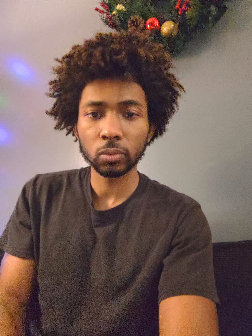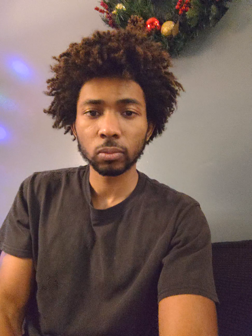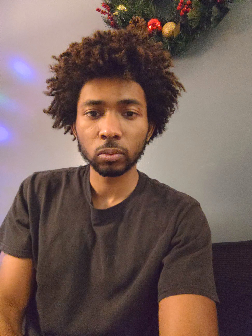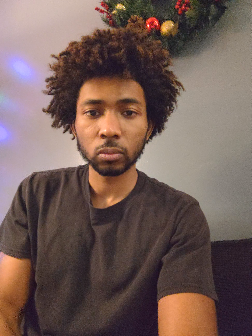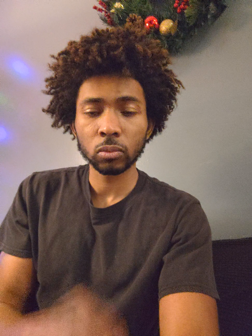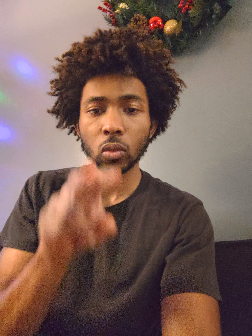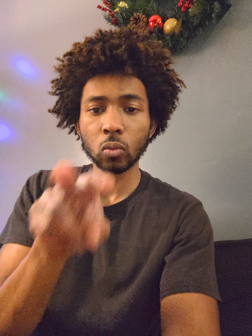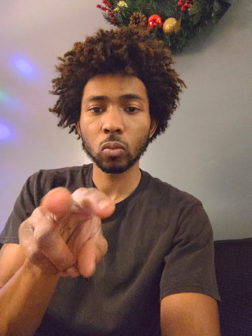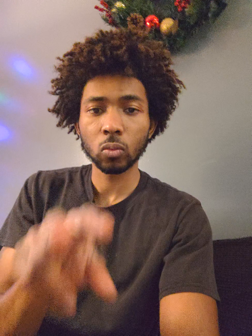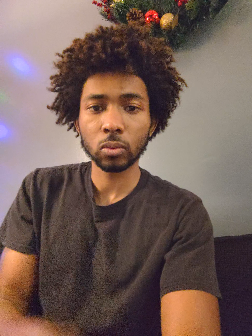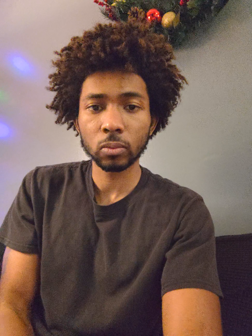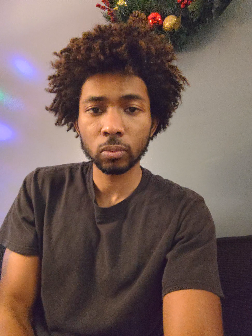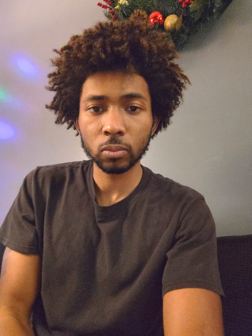look